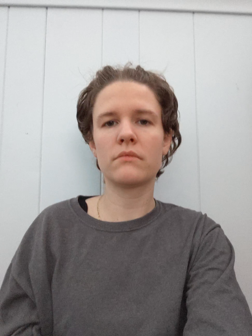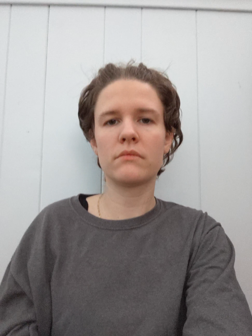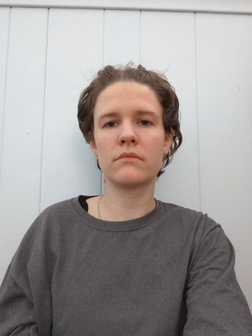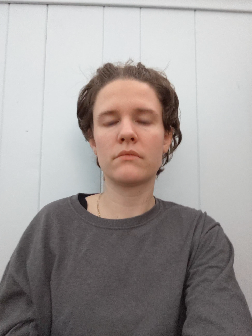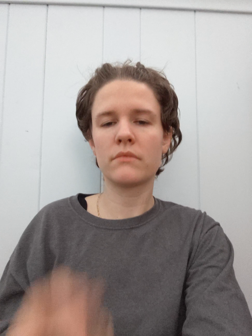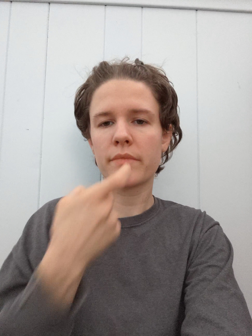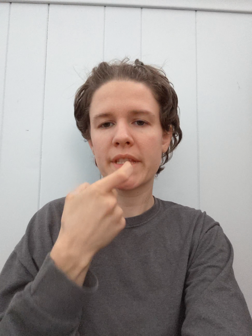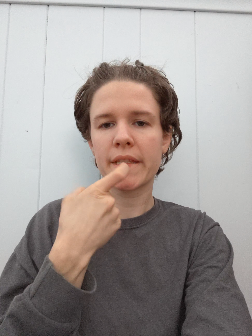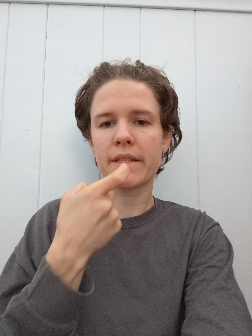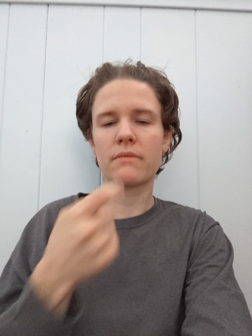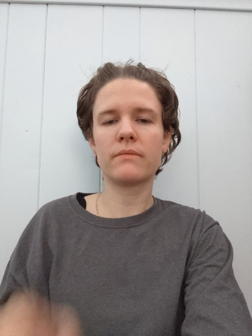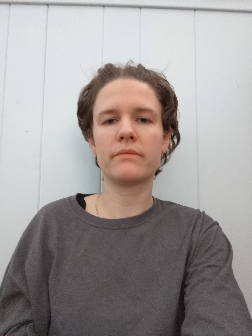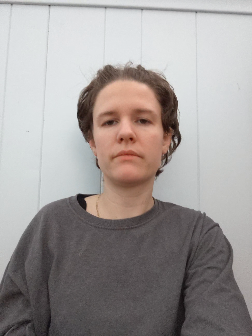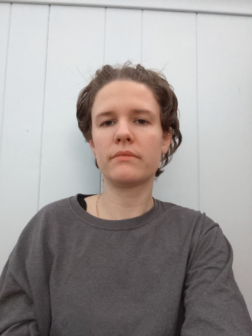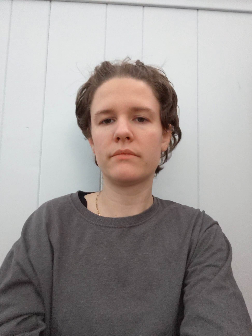window